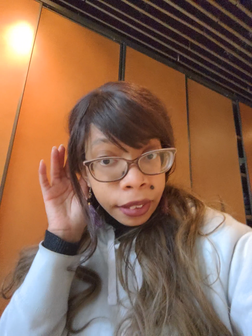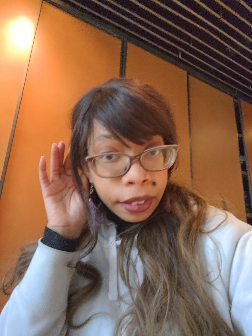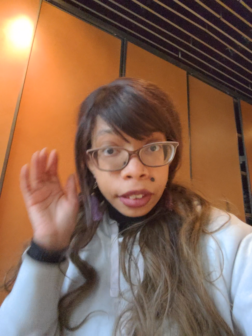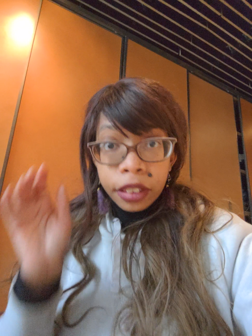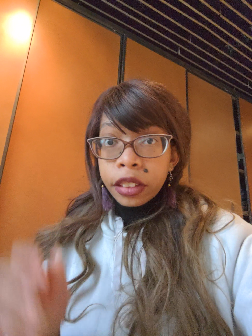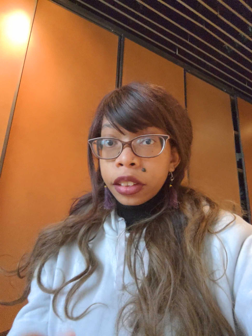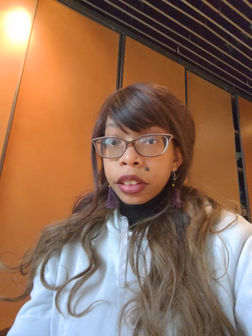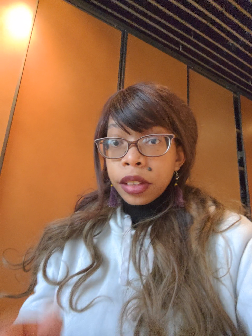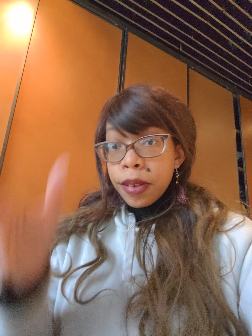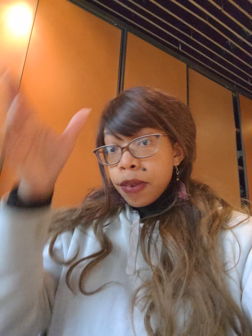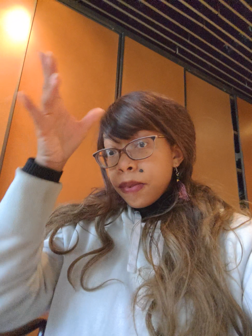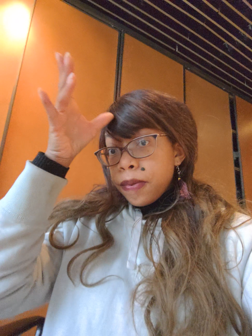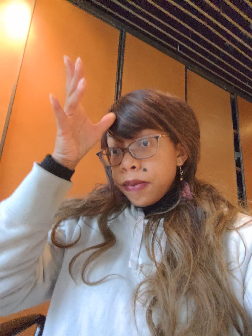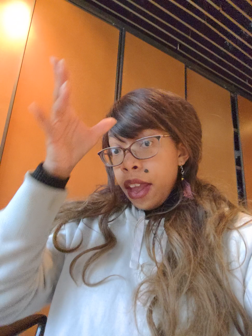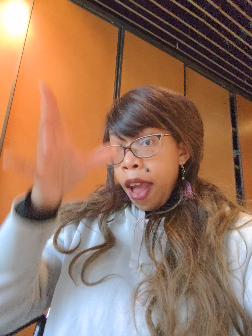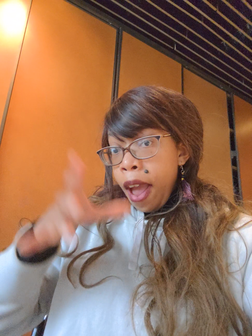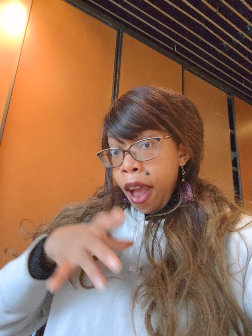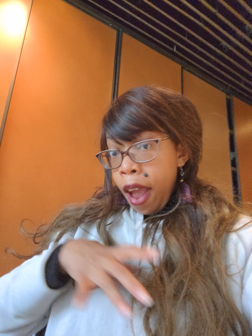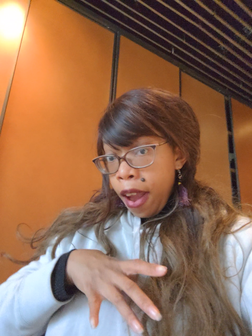man